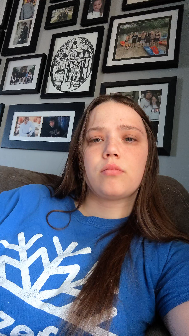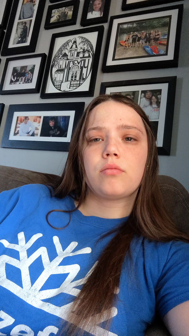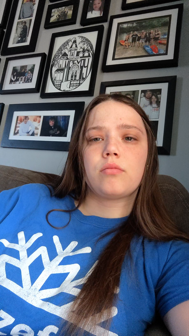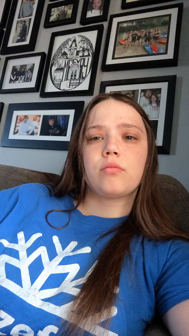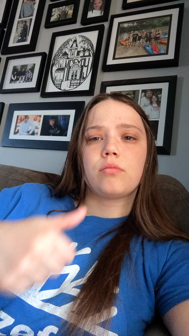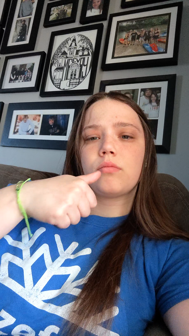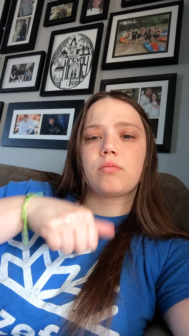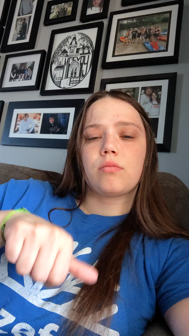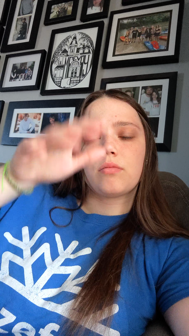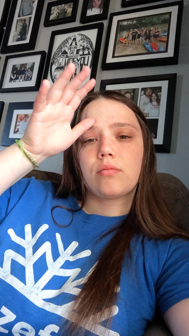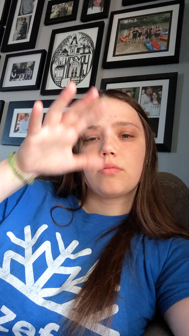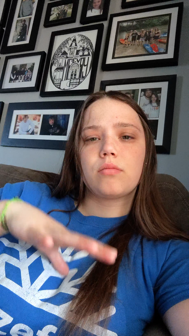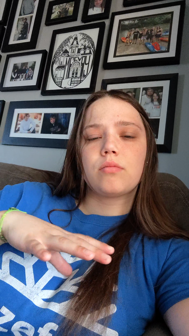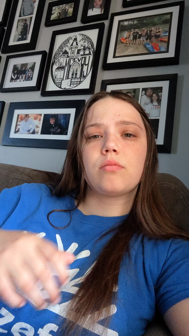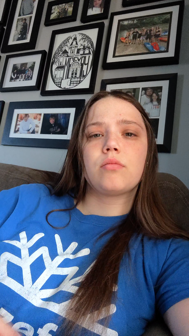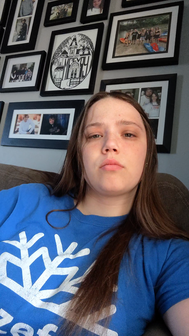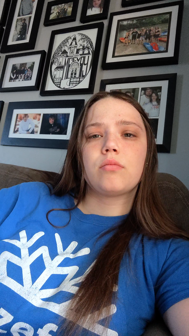mailman